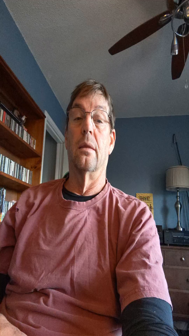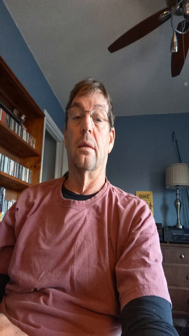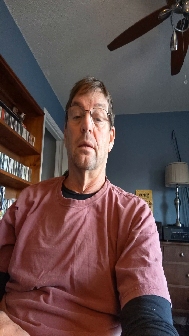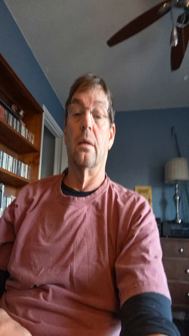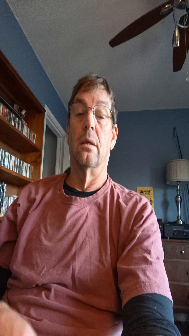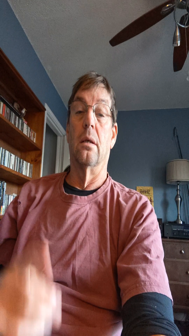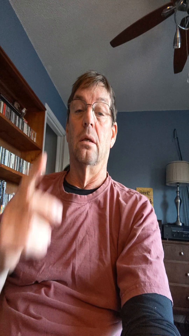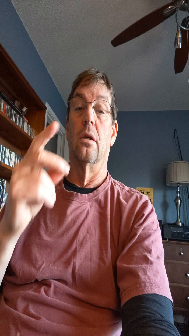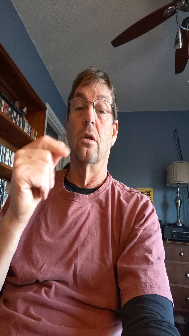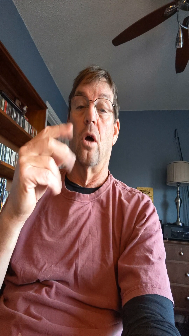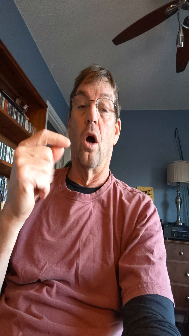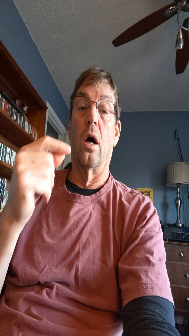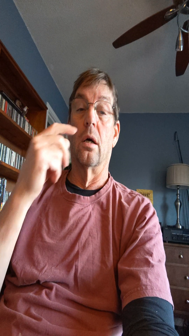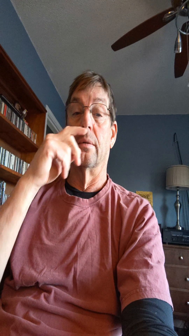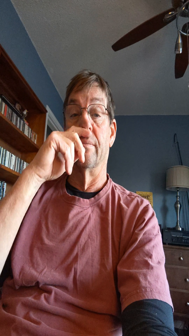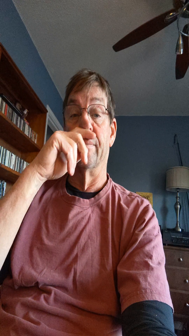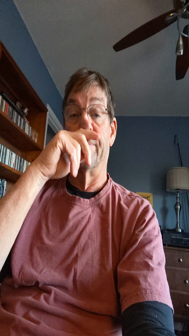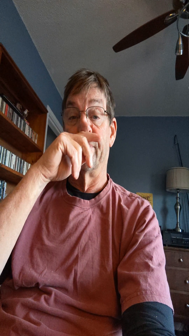dog